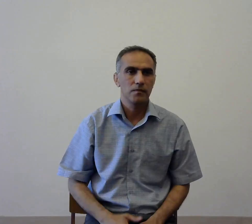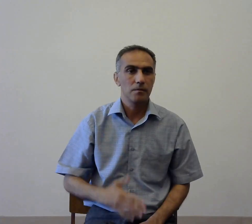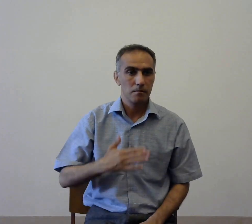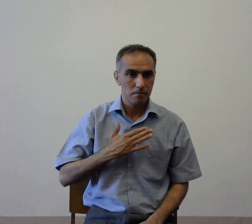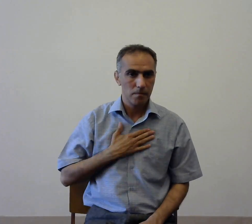mən